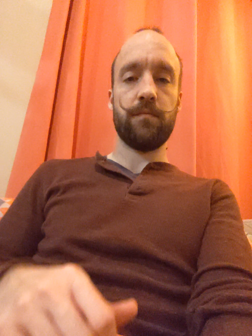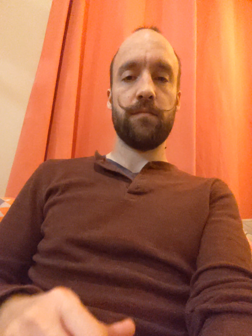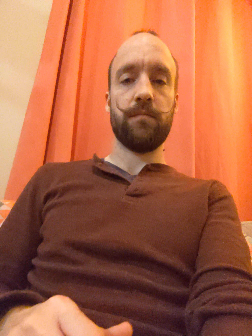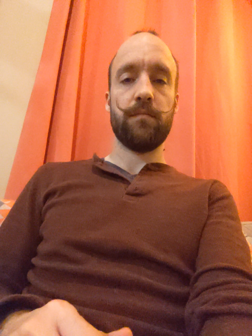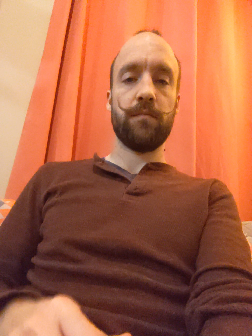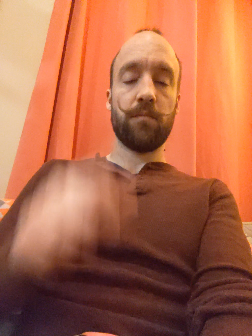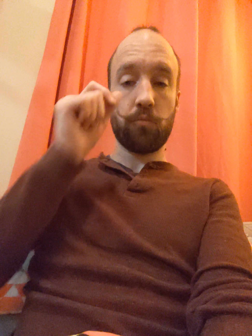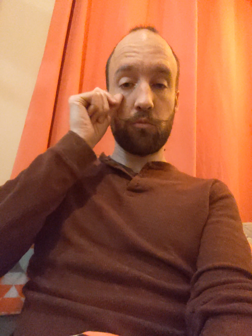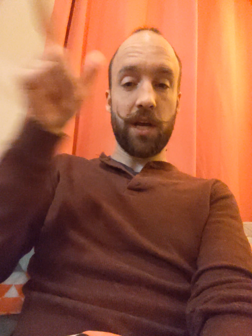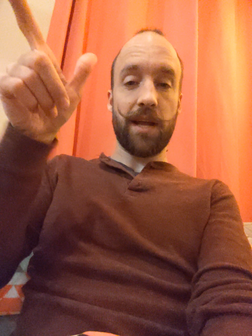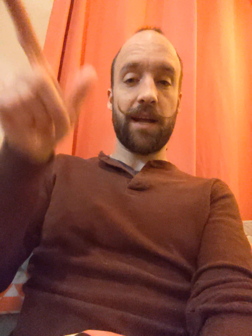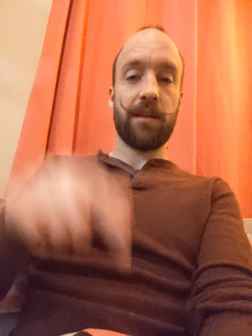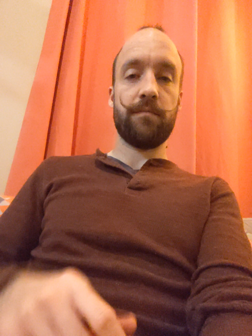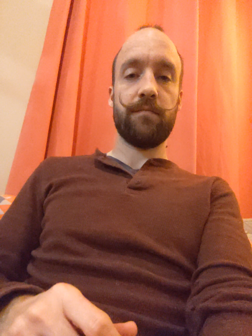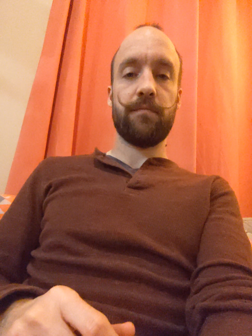wake